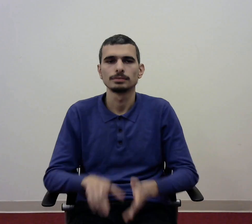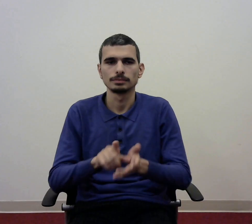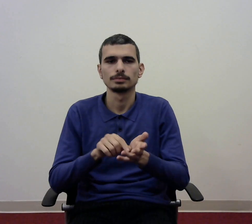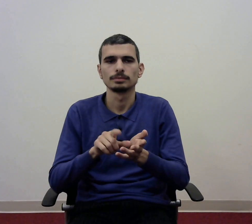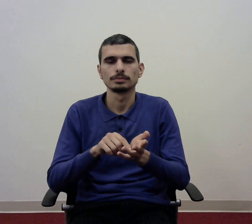pensiya